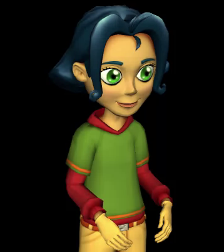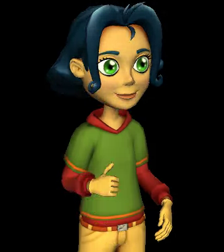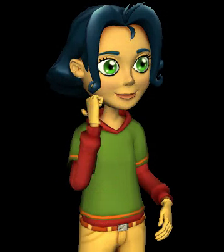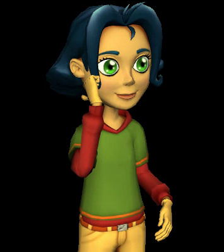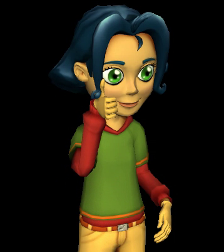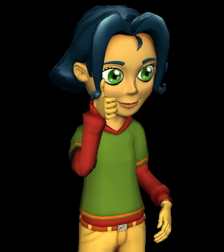غدا